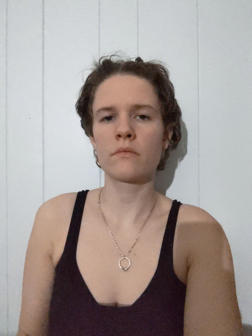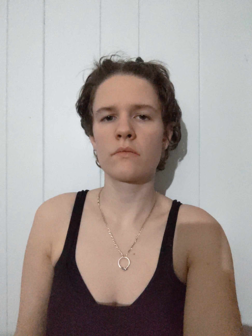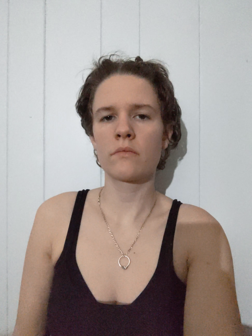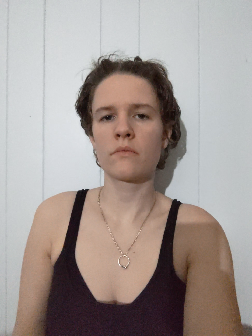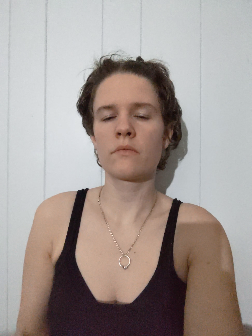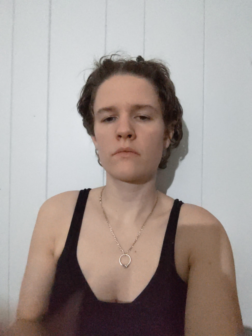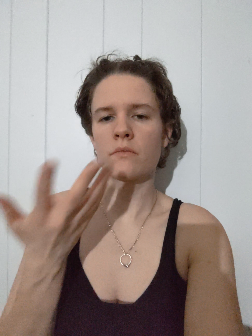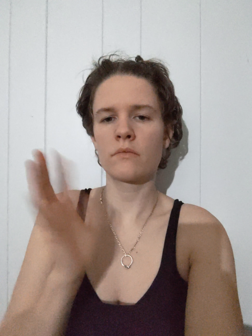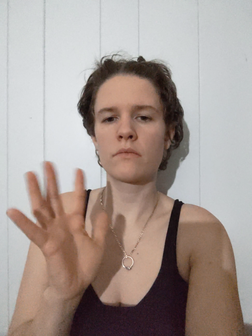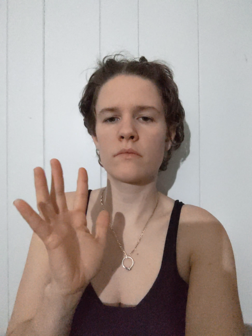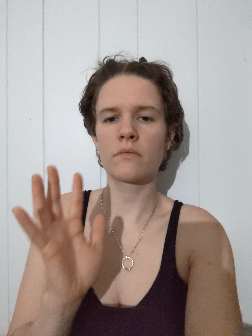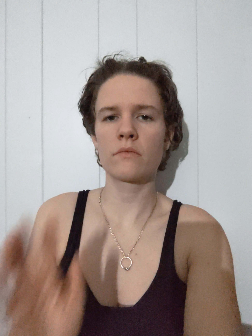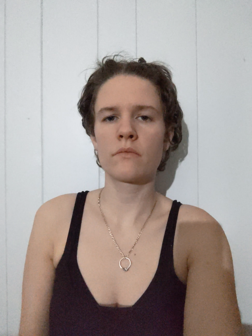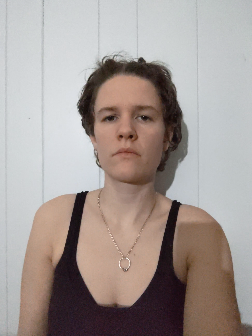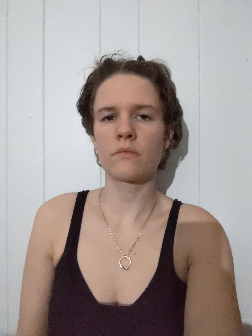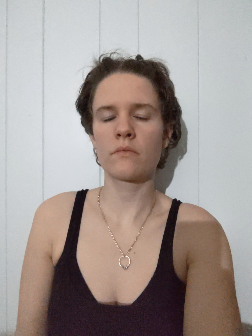finish